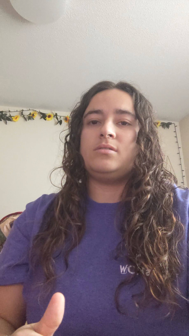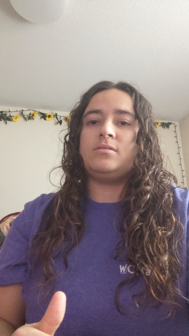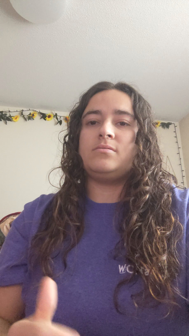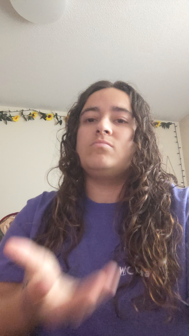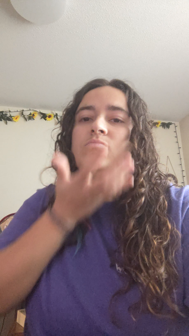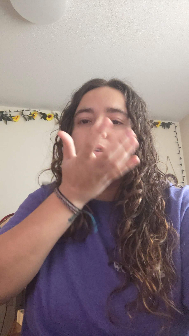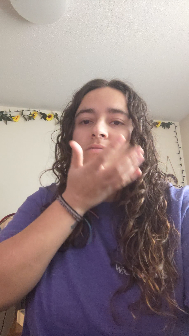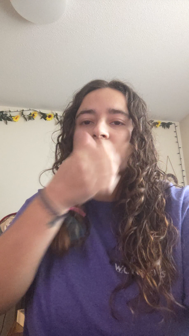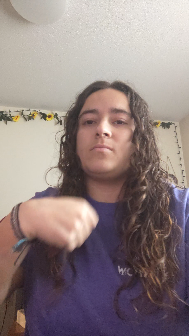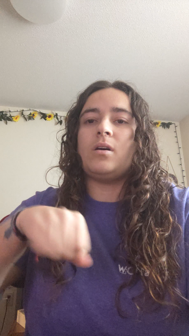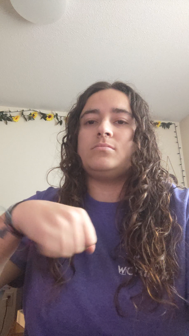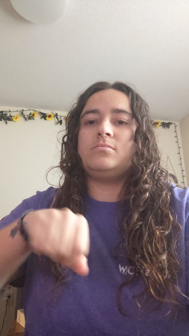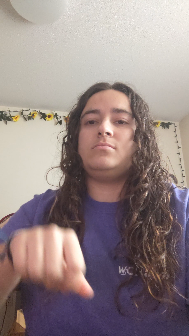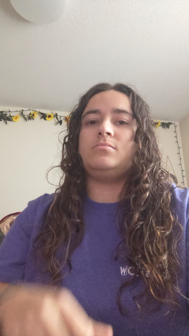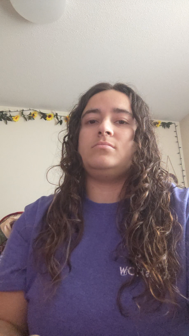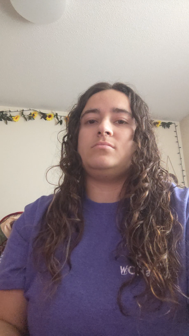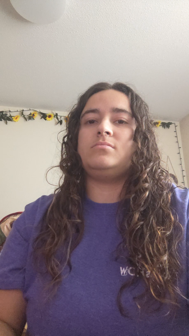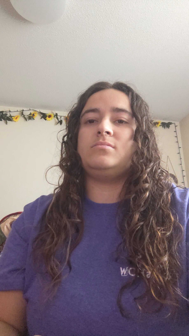lawn mower